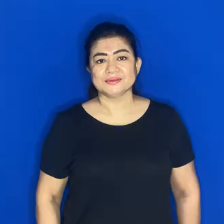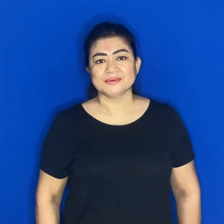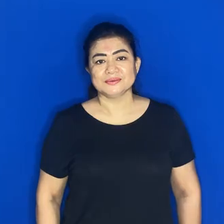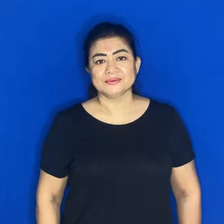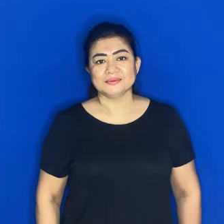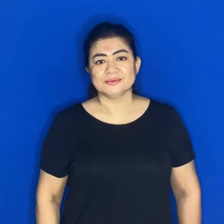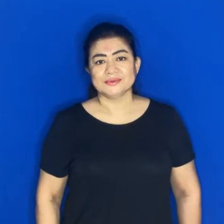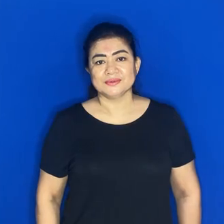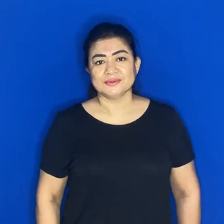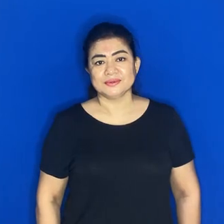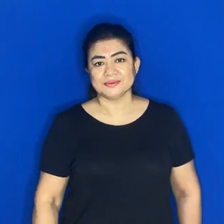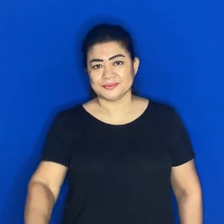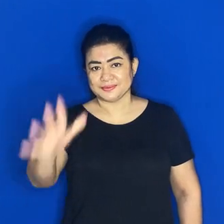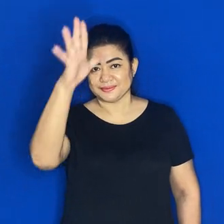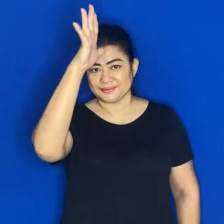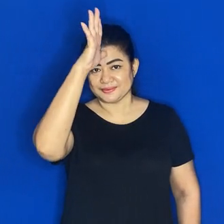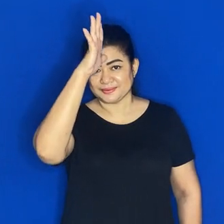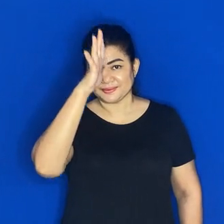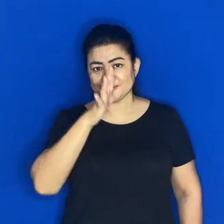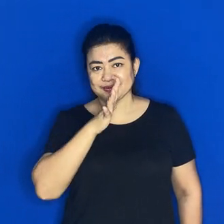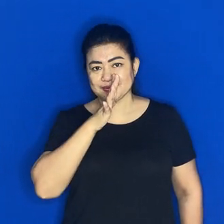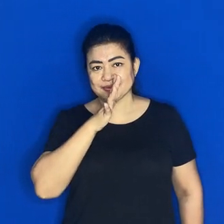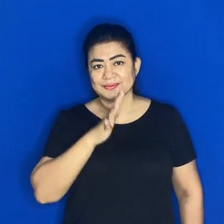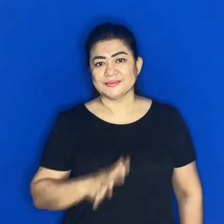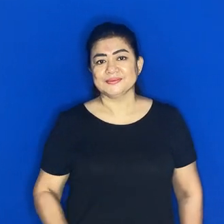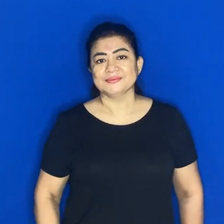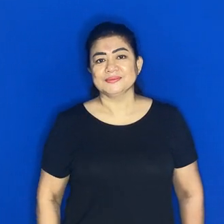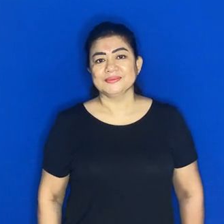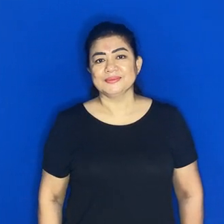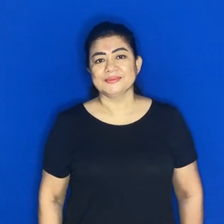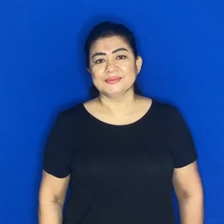parents